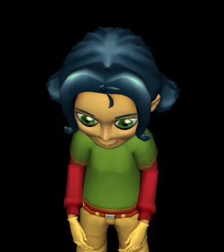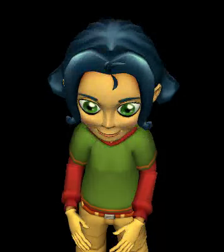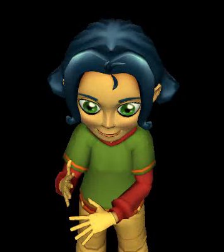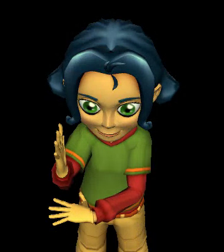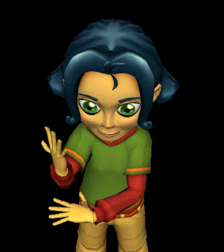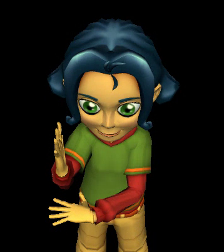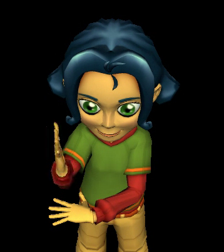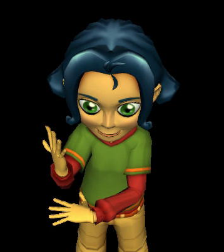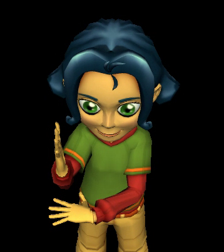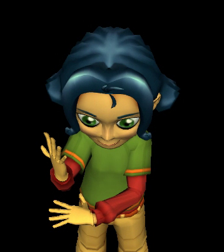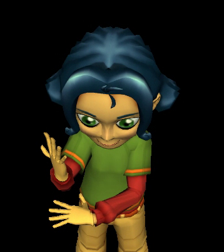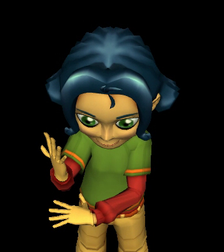شجرة